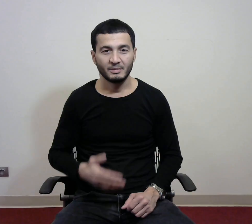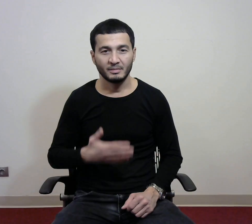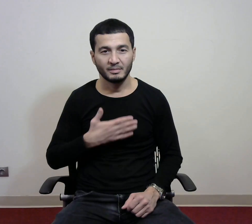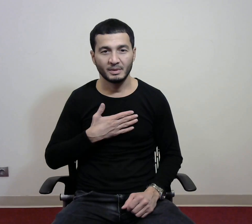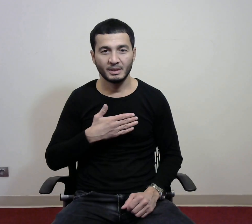mən